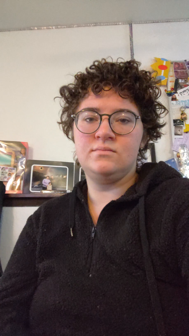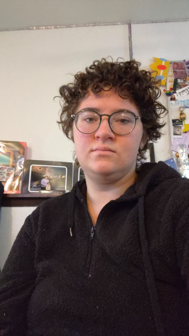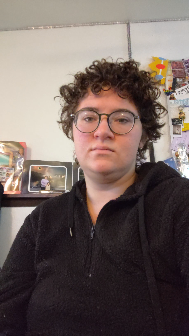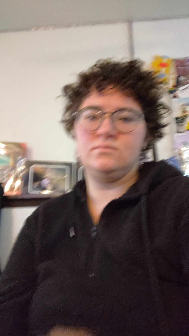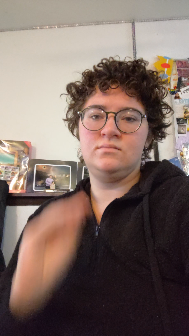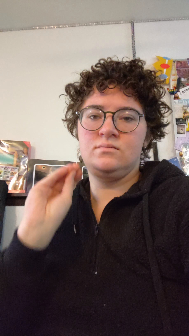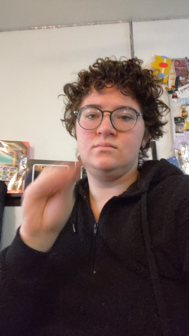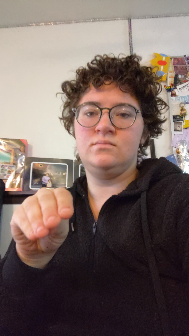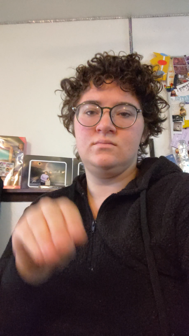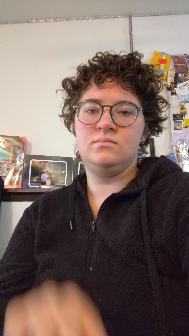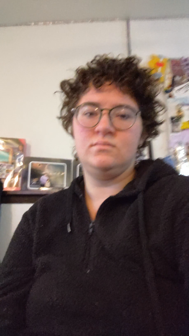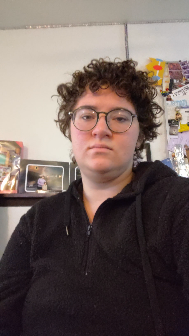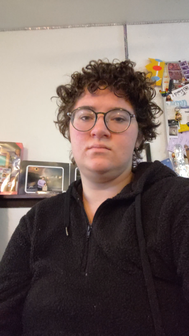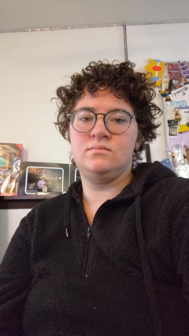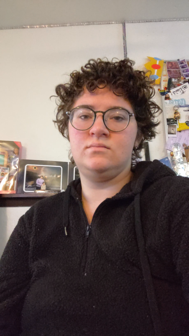put